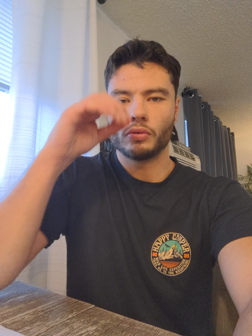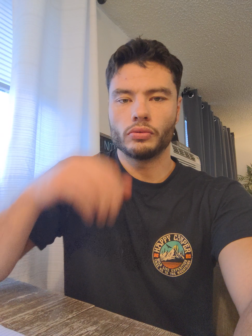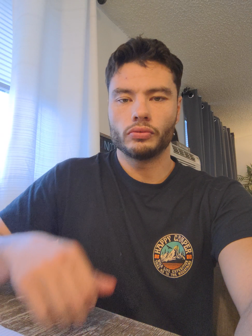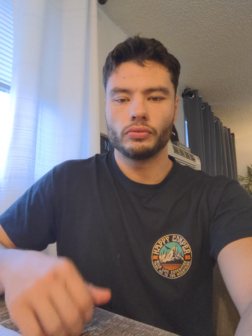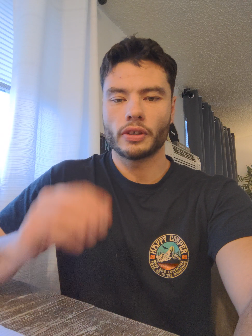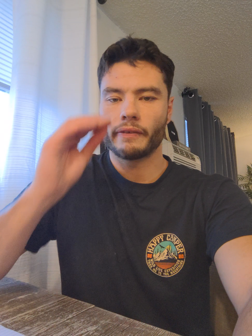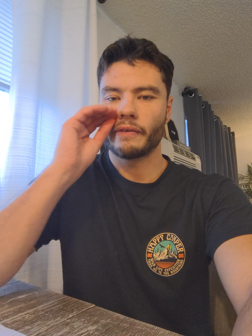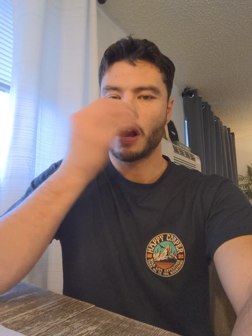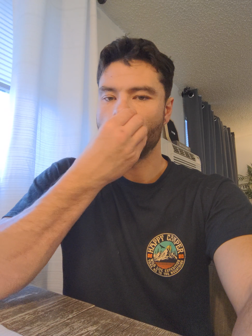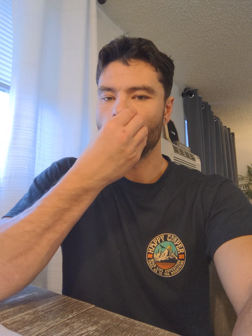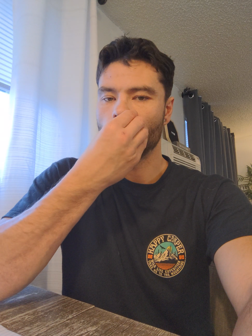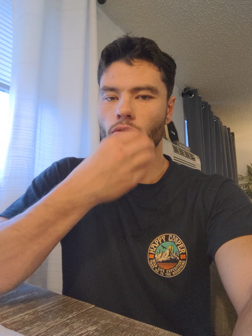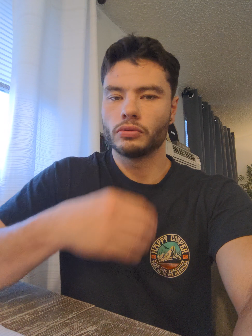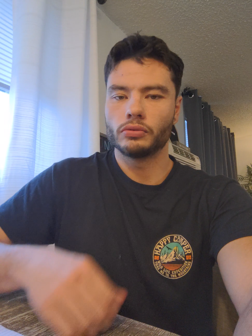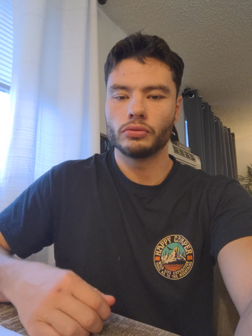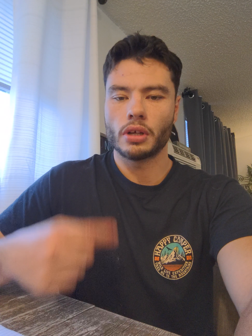flower